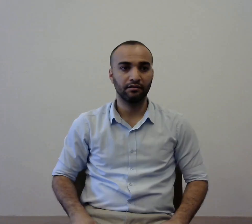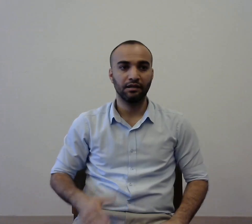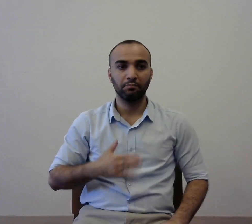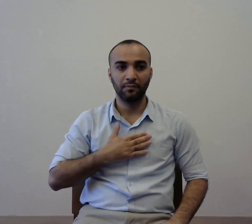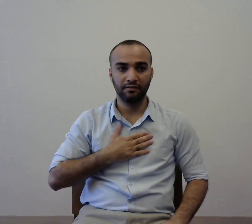mən